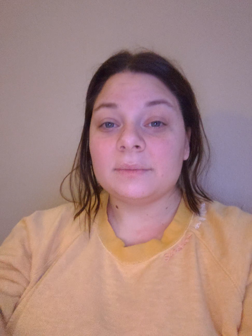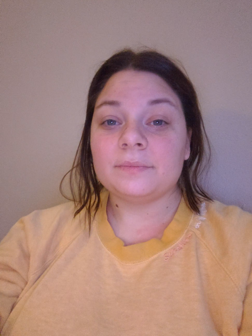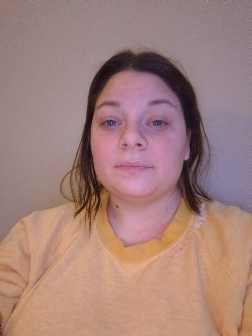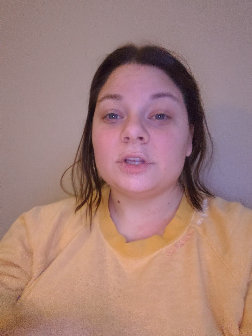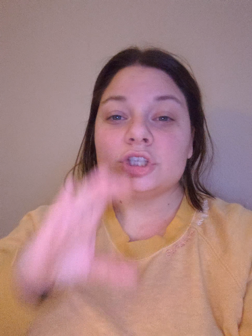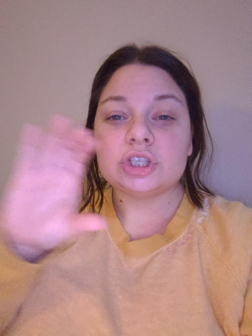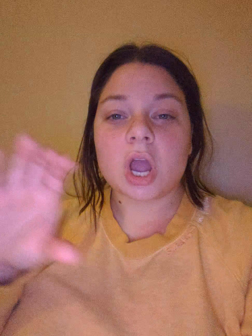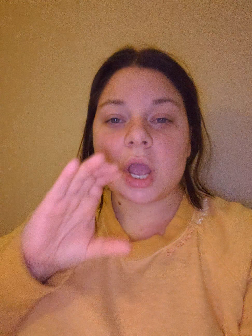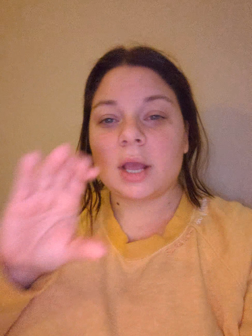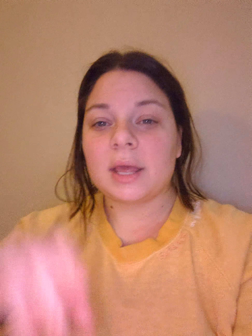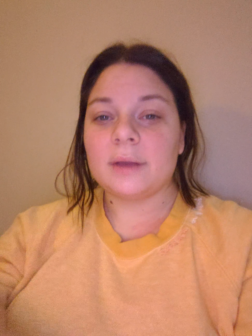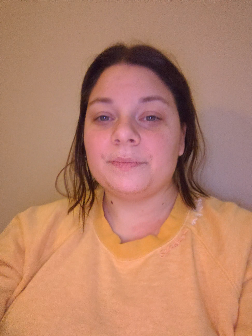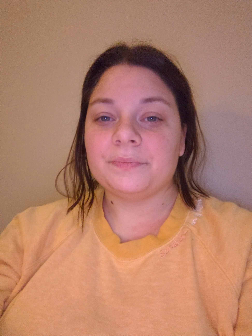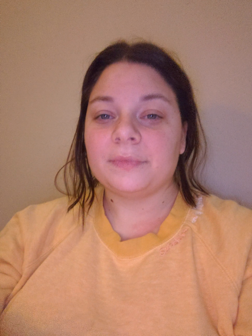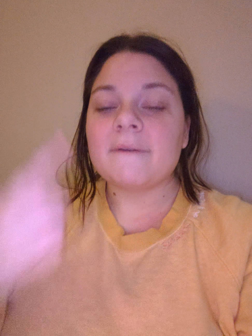chocolate